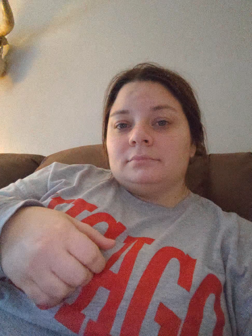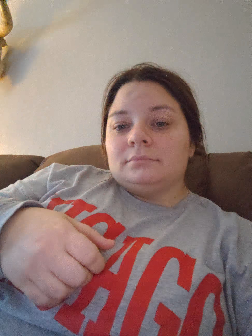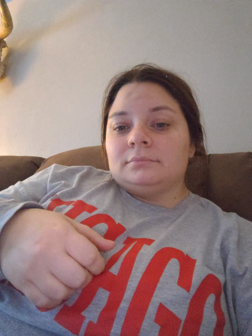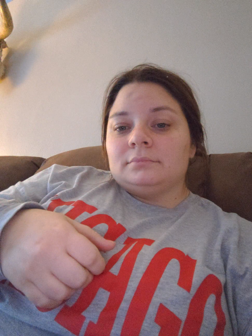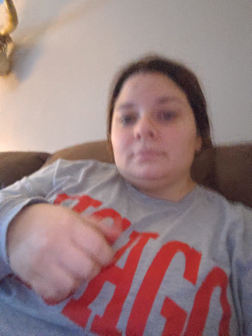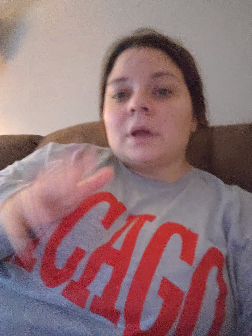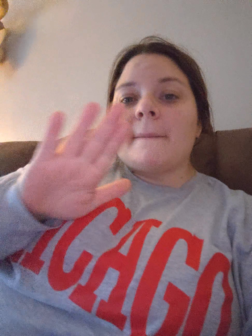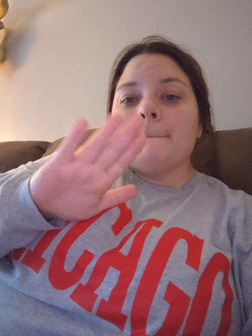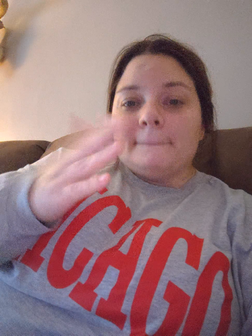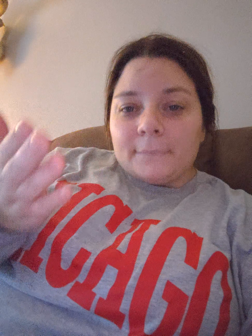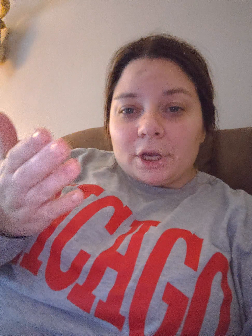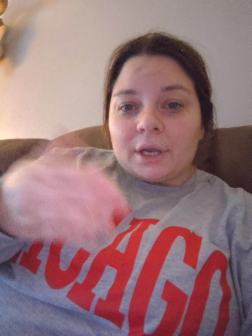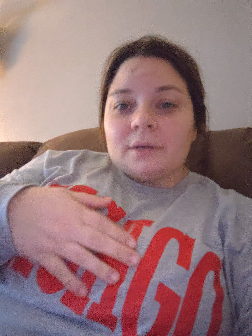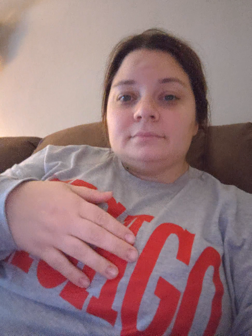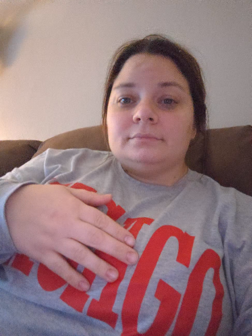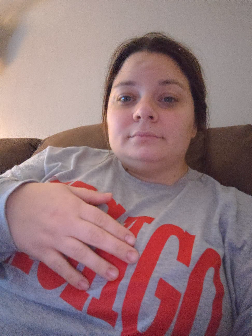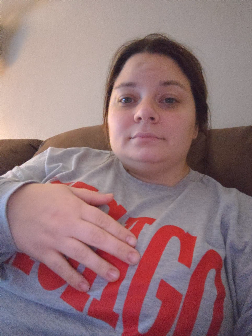book